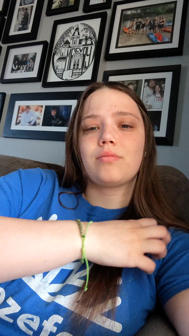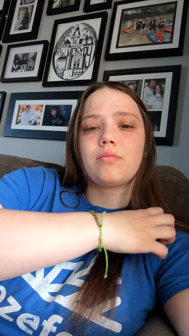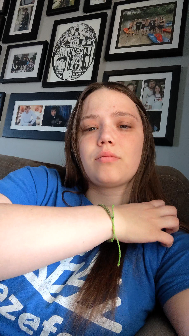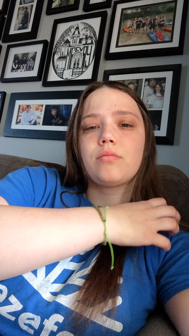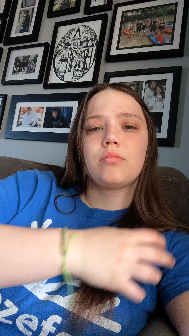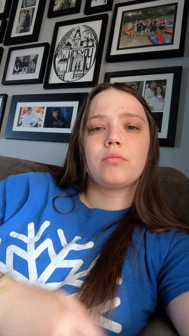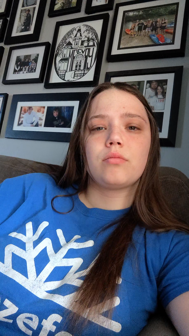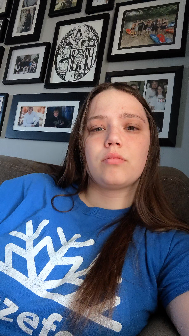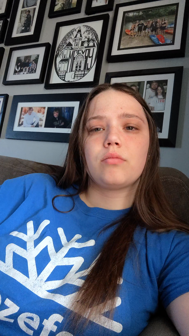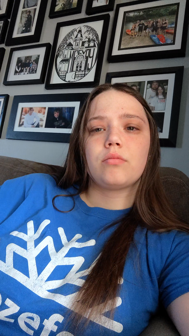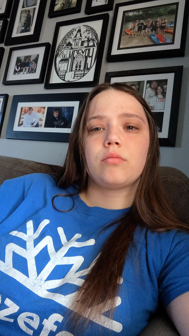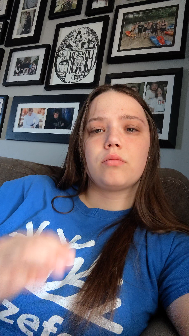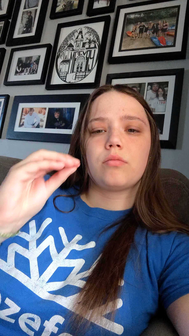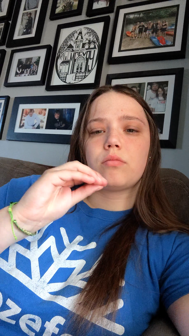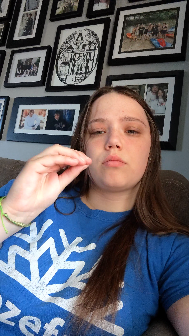more